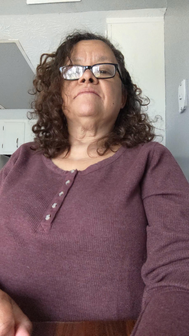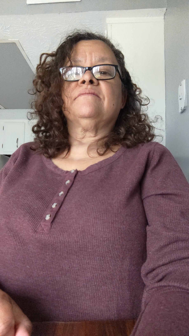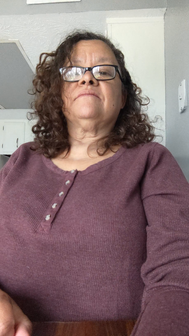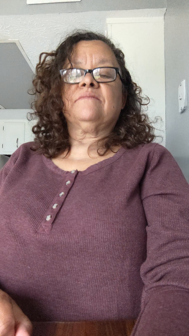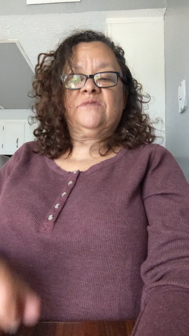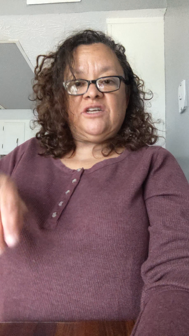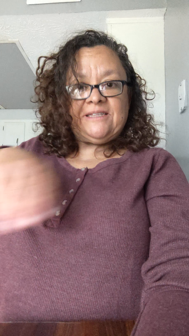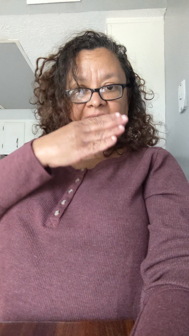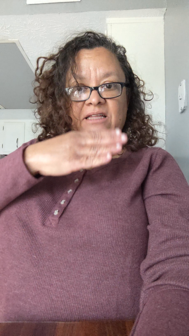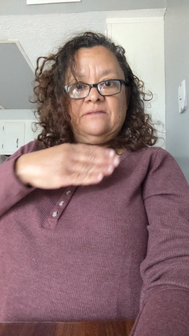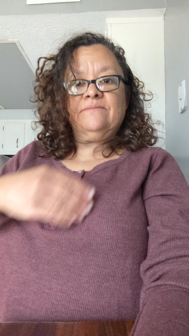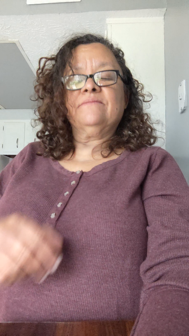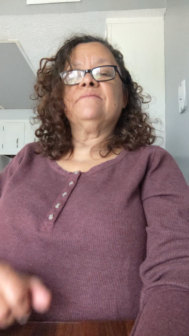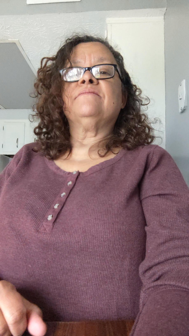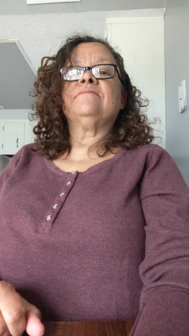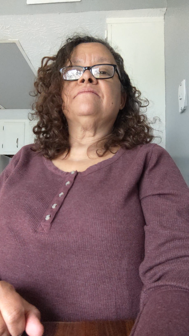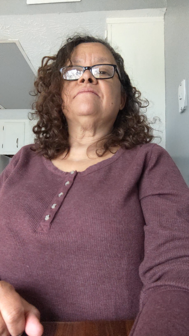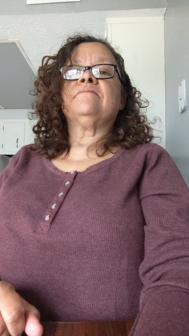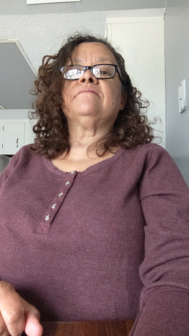kick